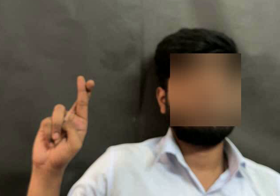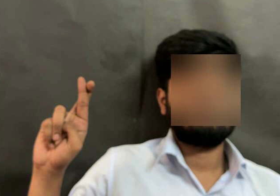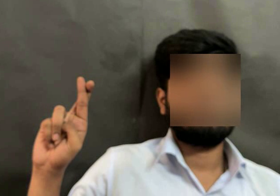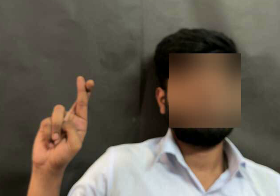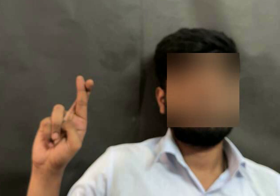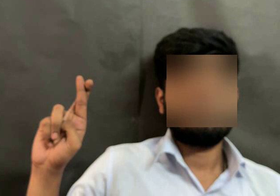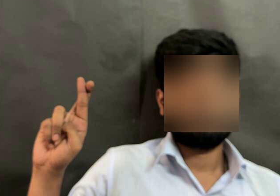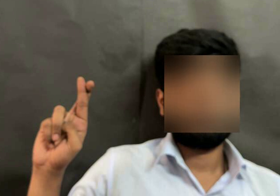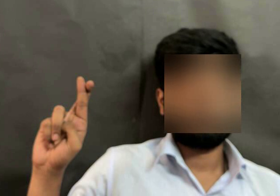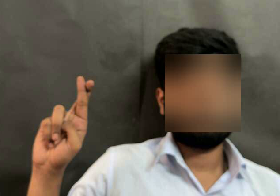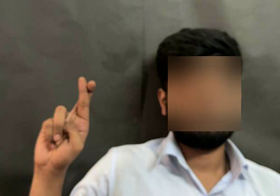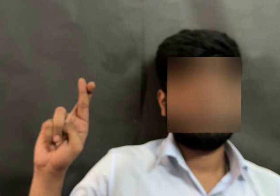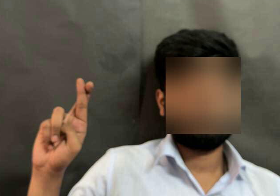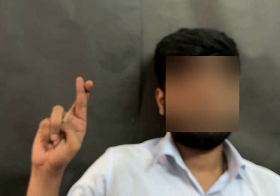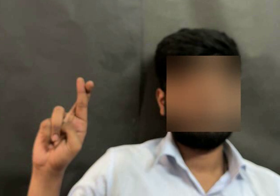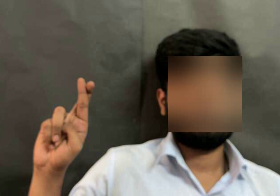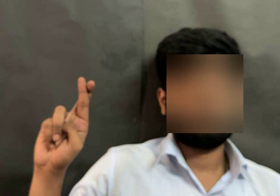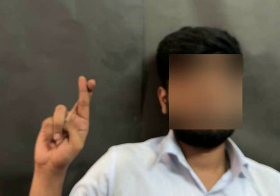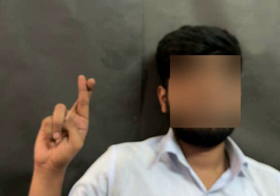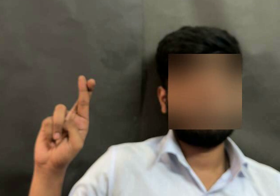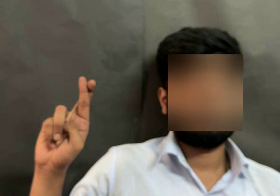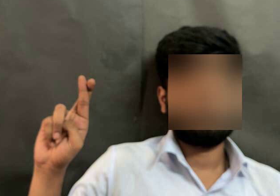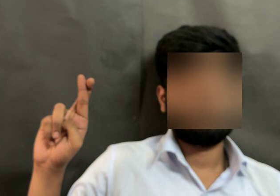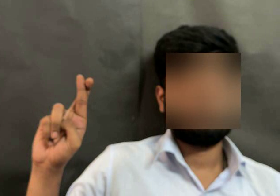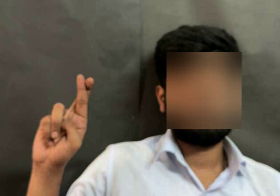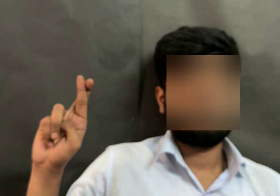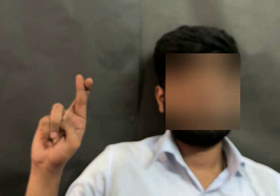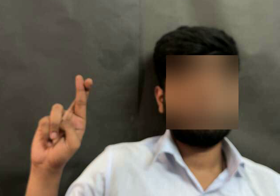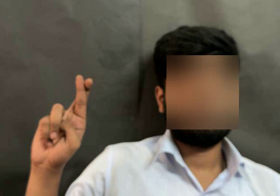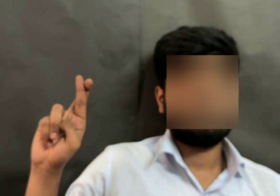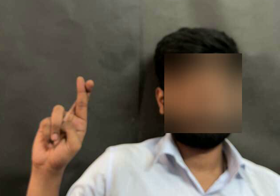R